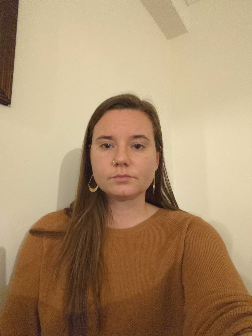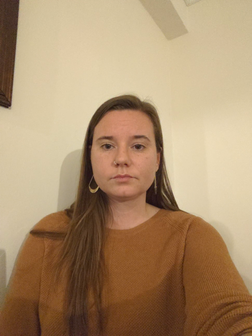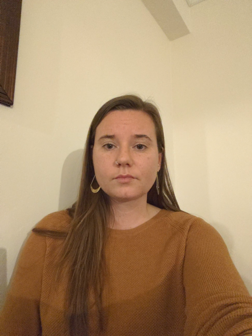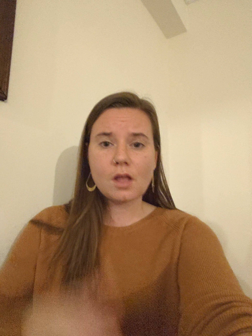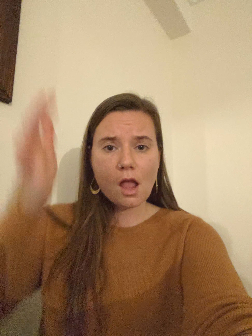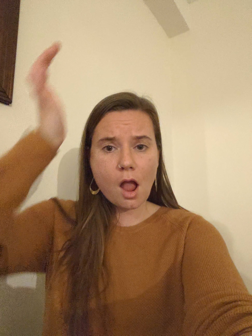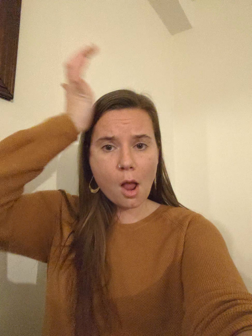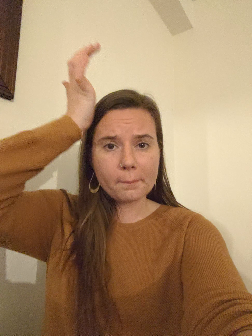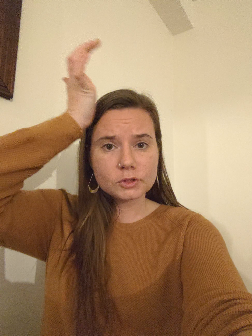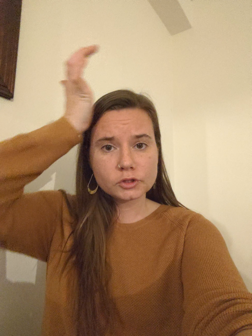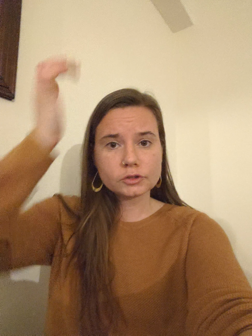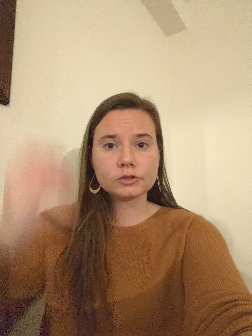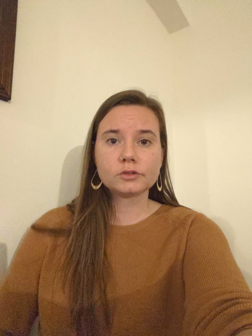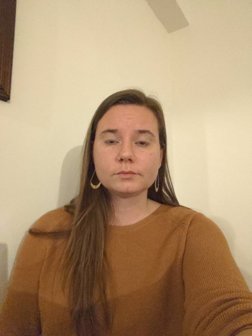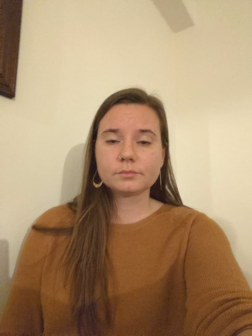garbage